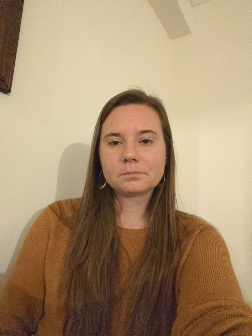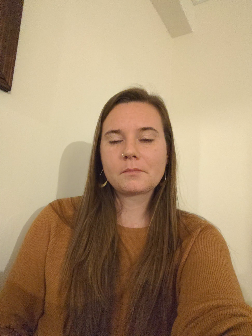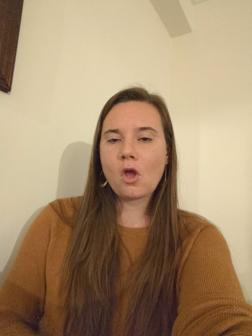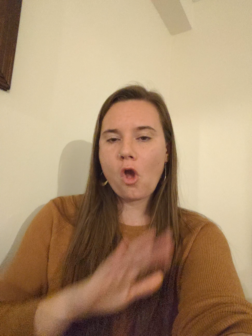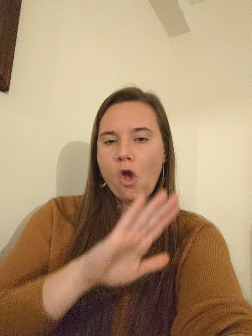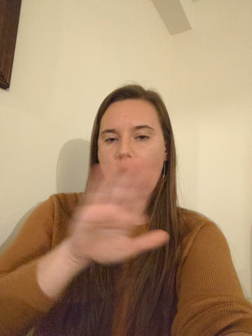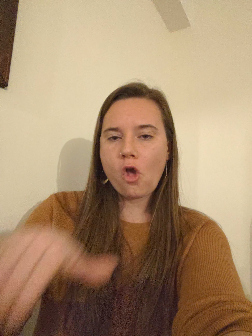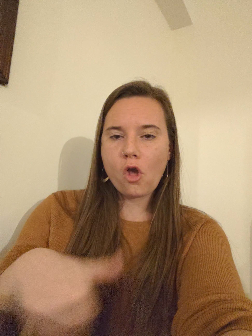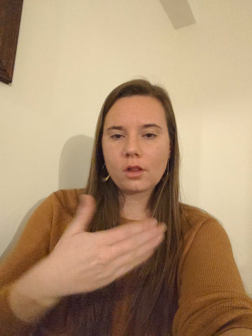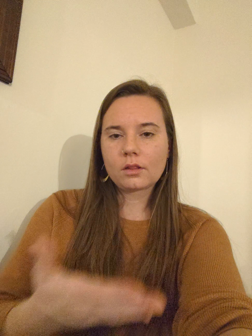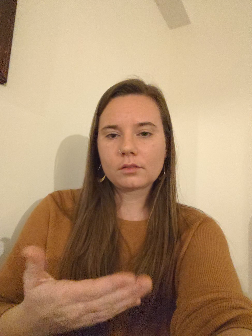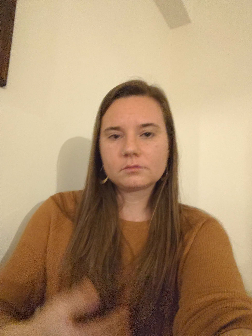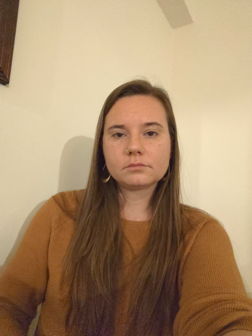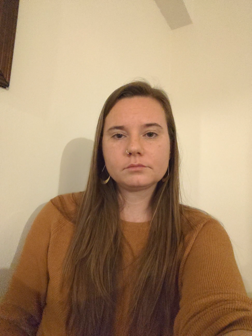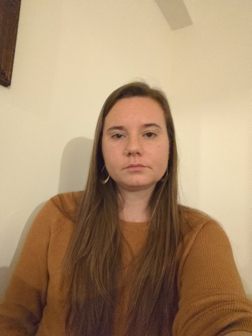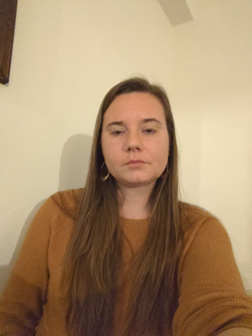all